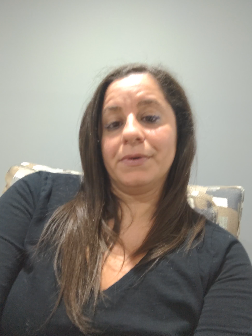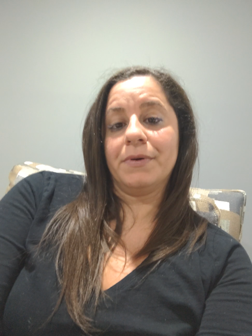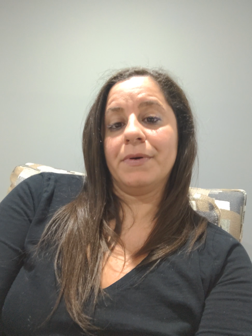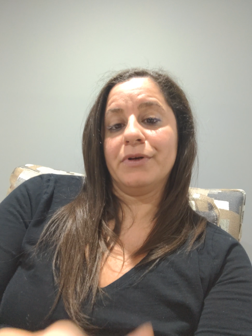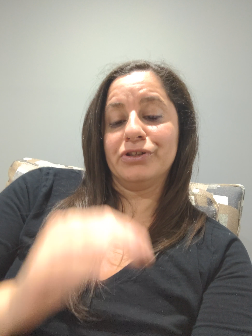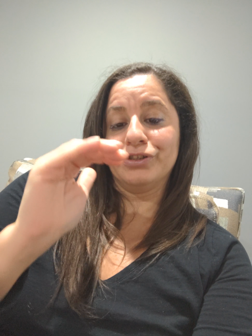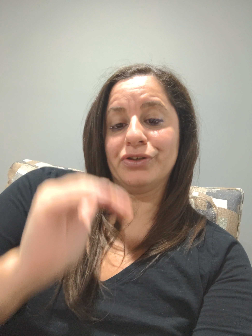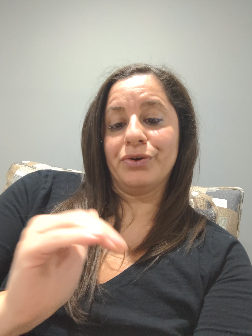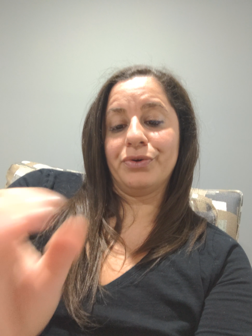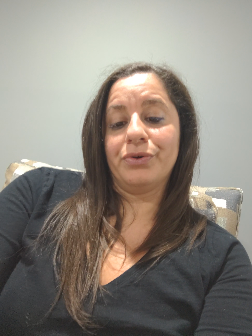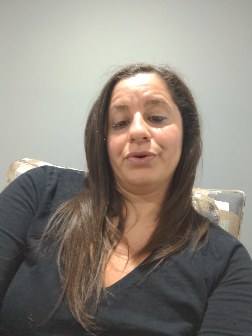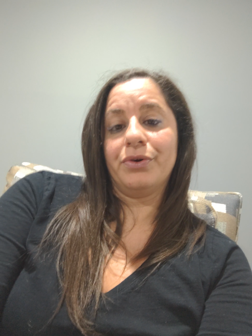child